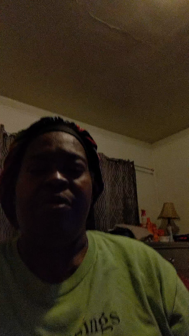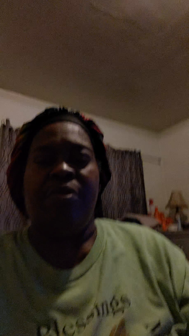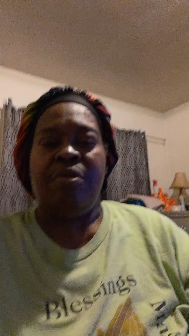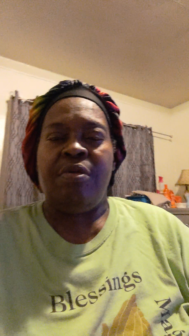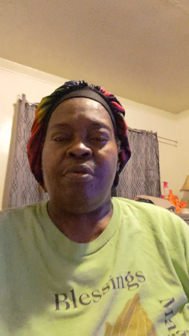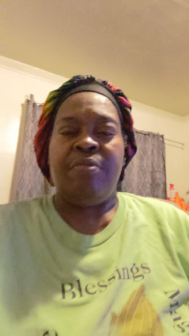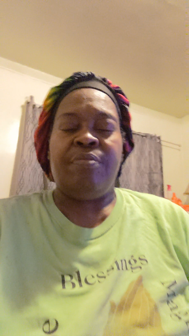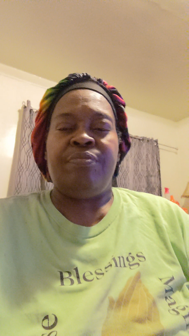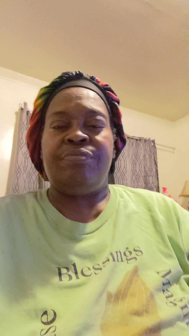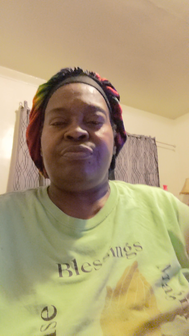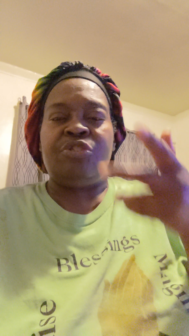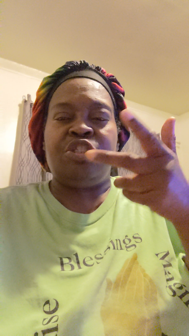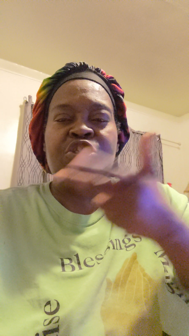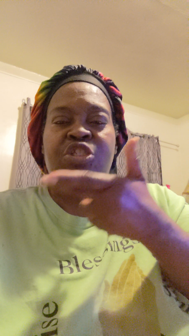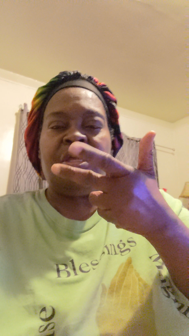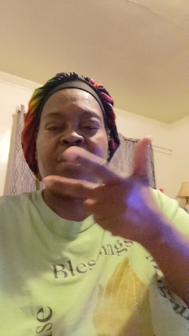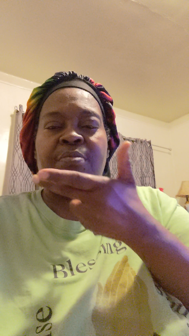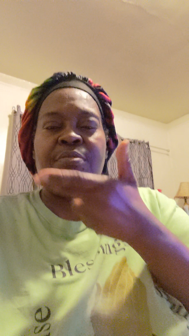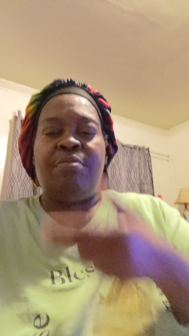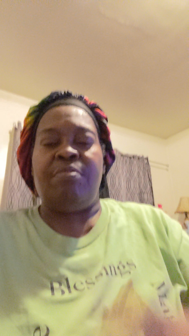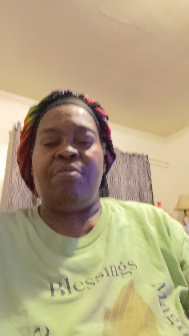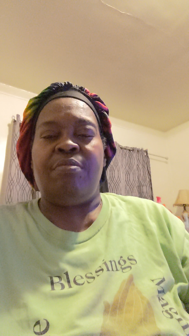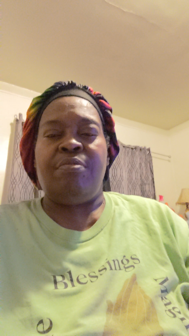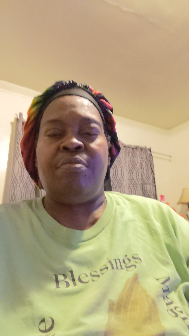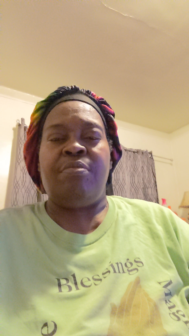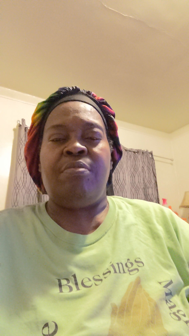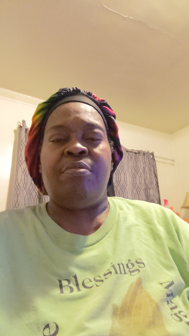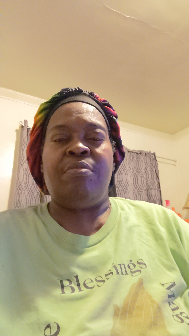sheep